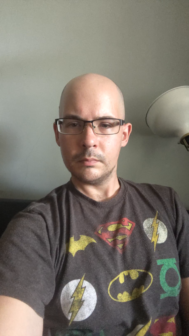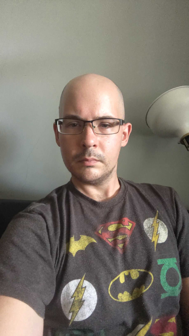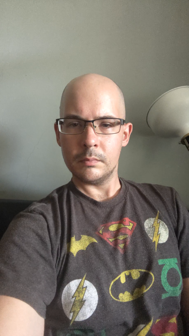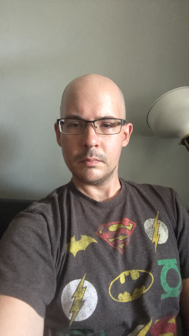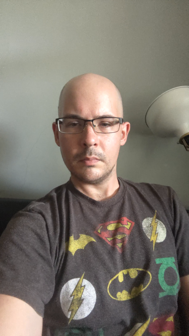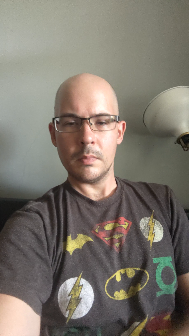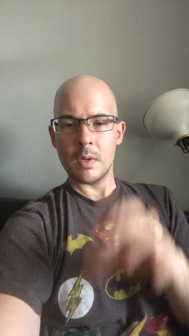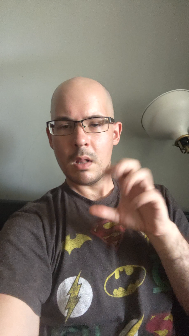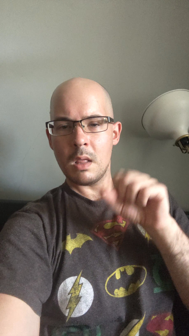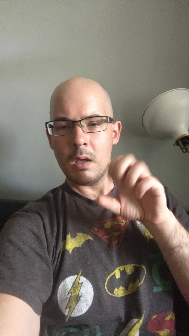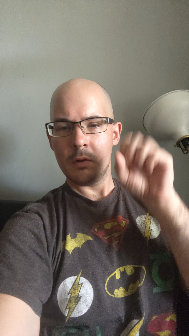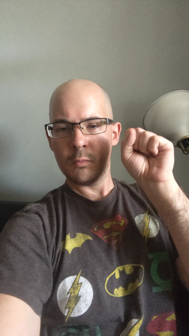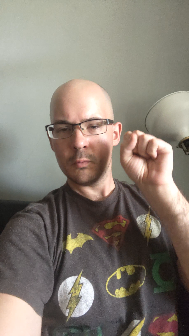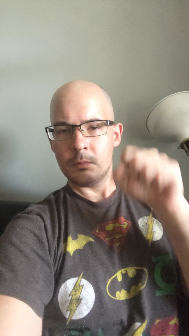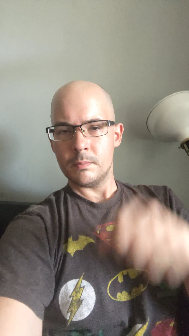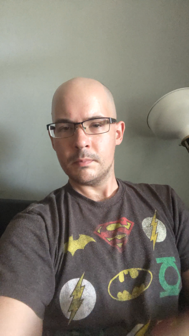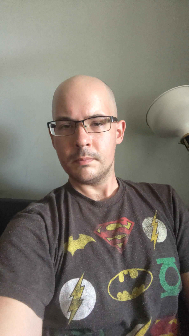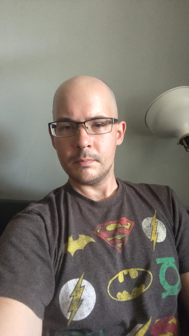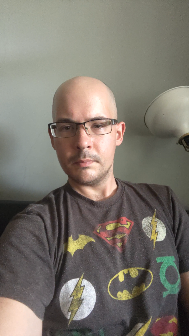ladder